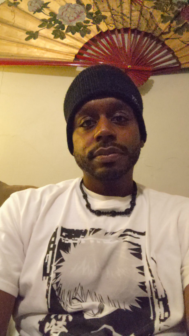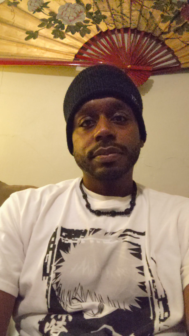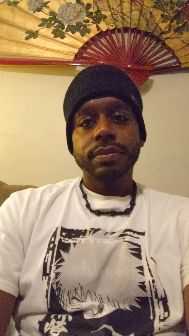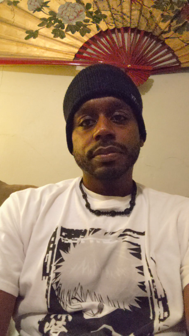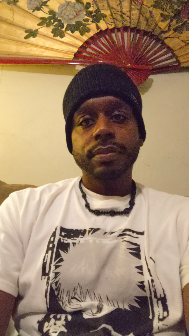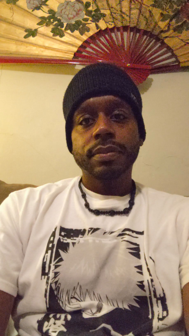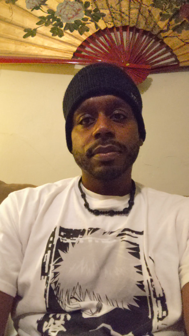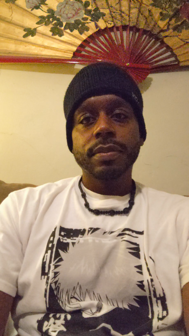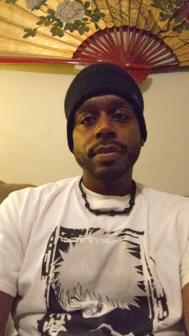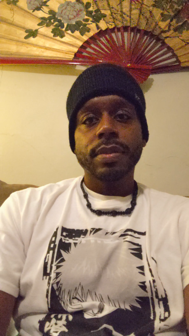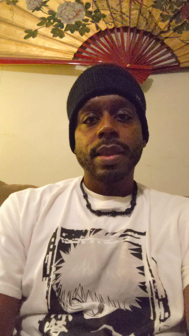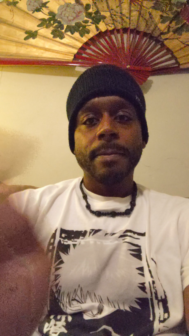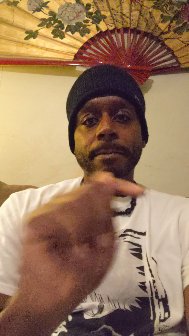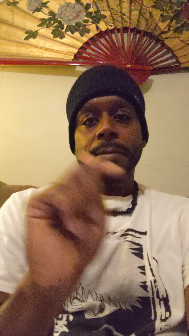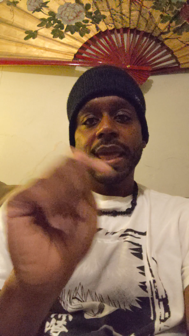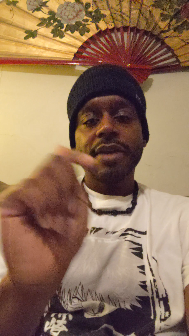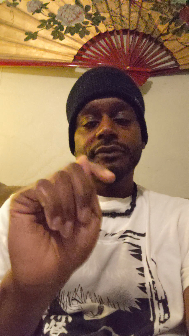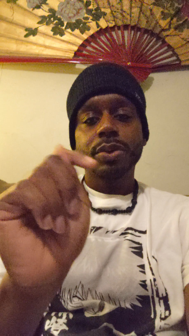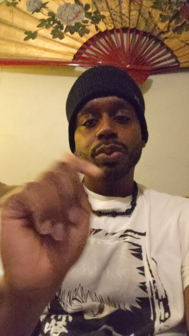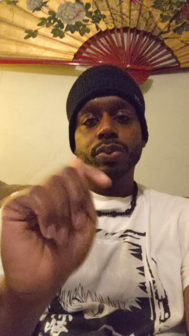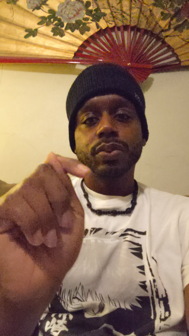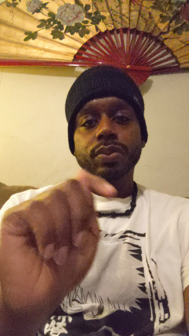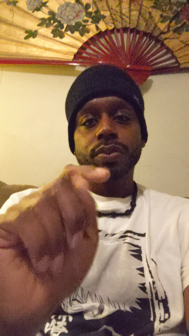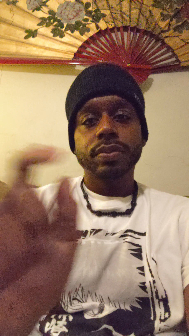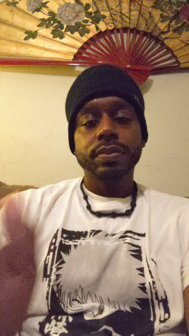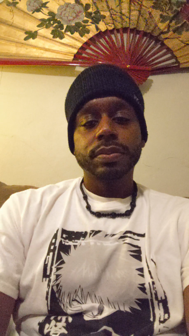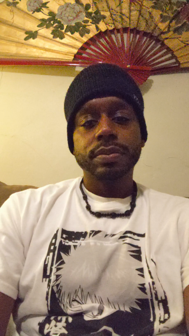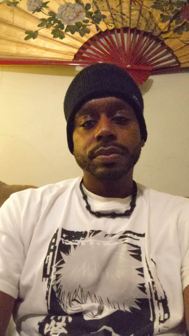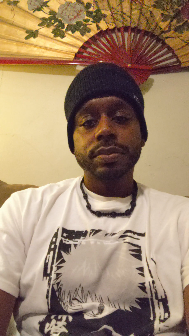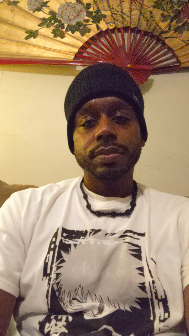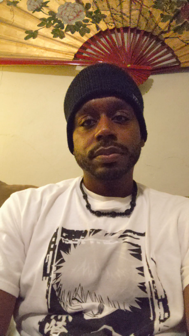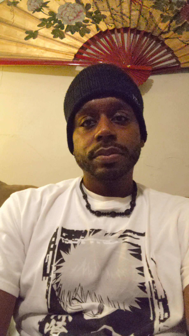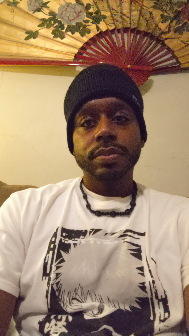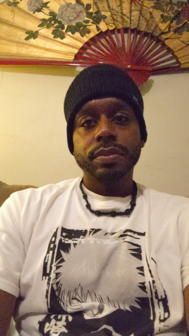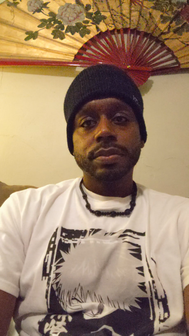bathroom